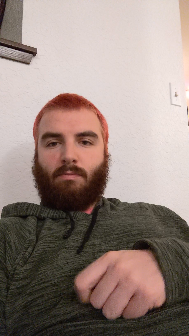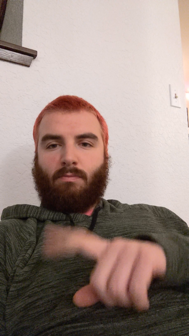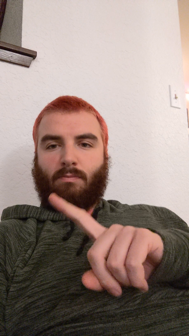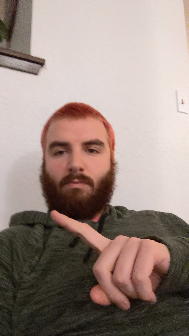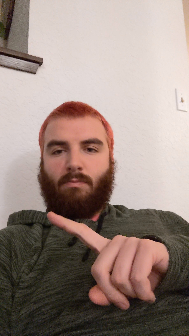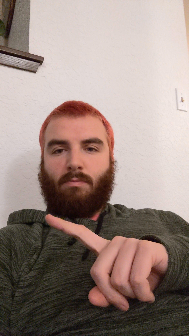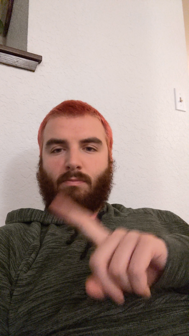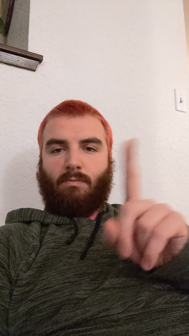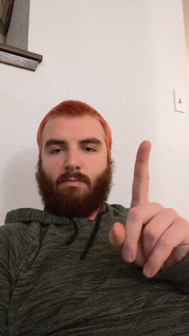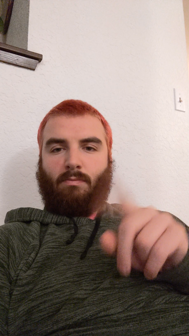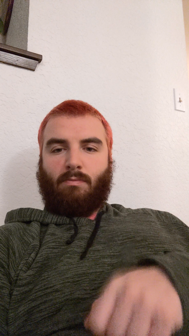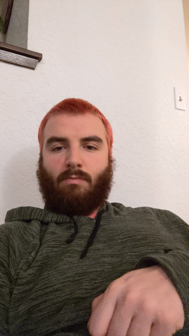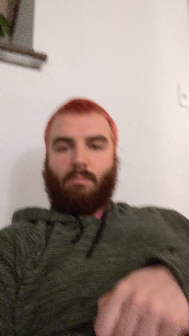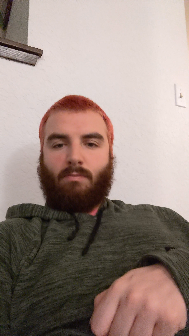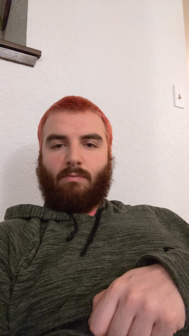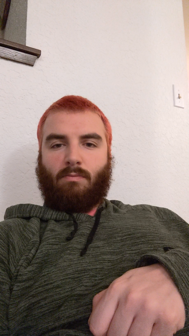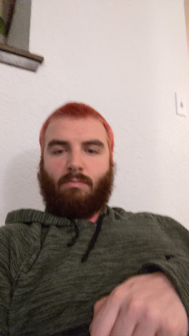but